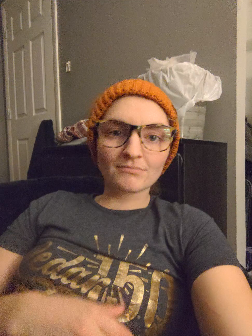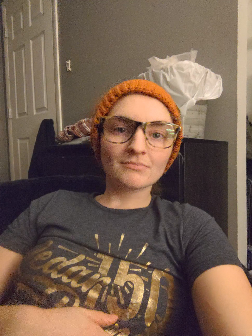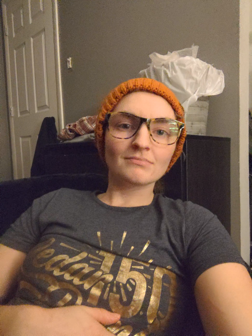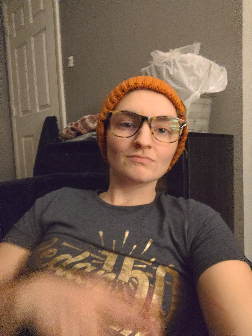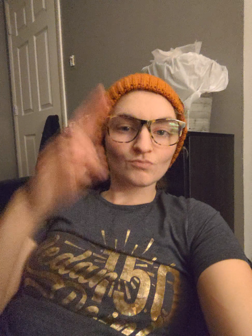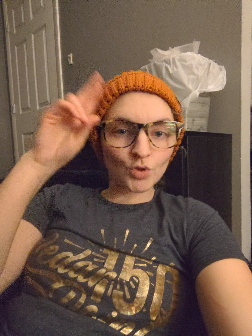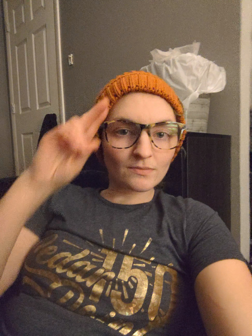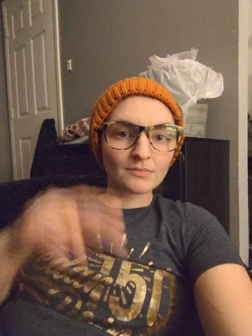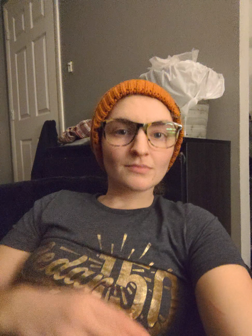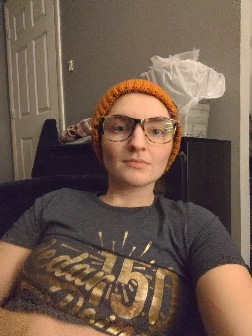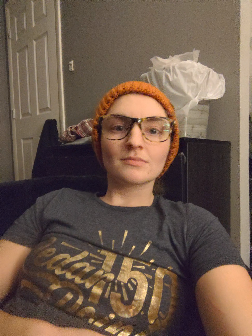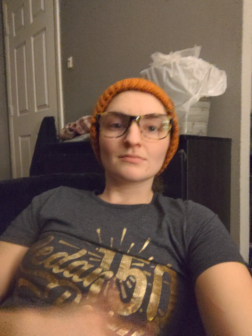uncle